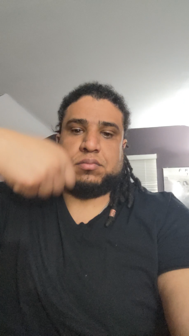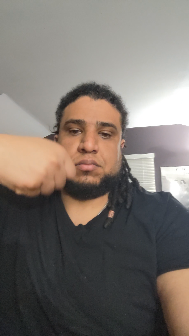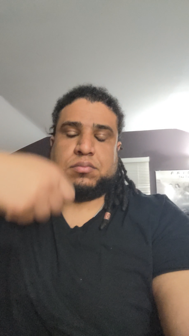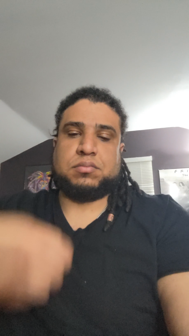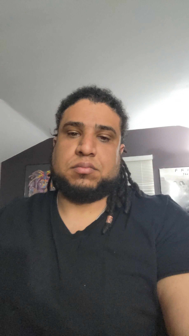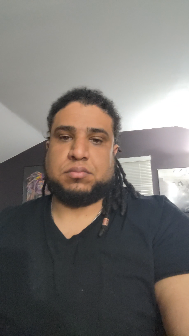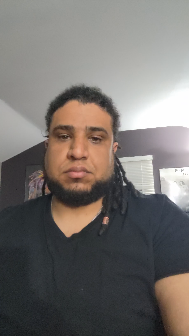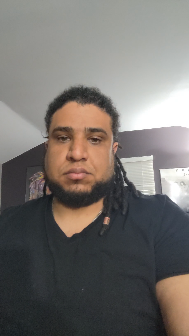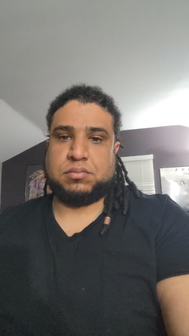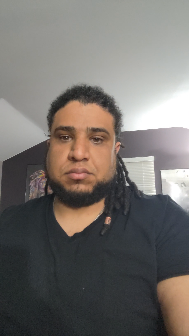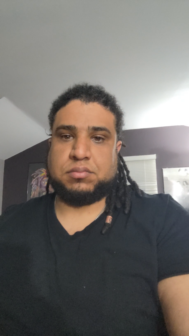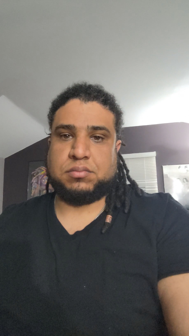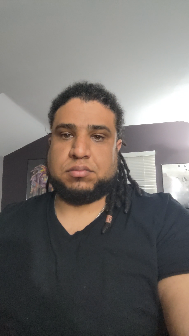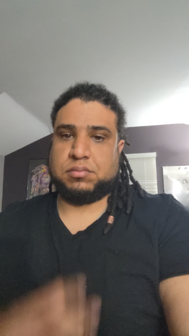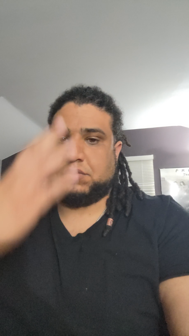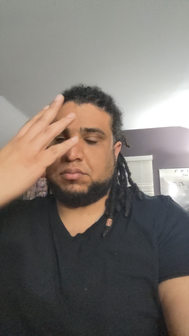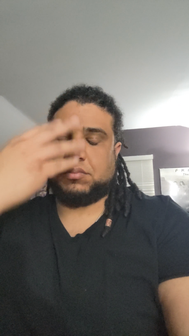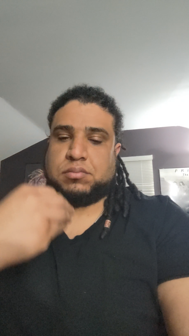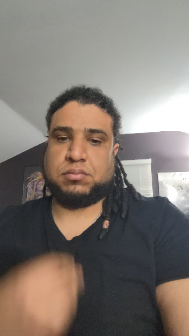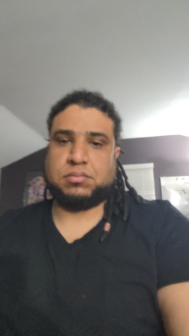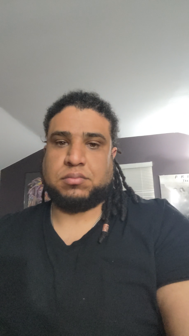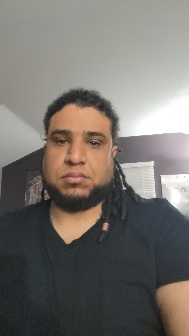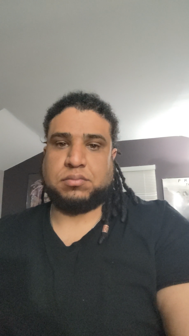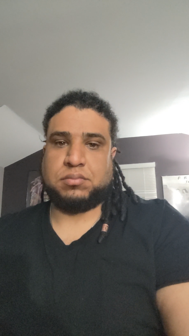asleep